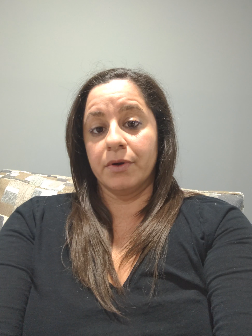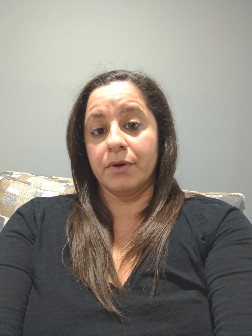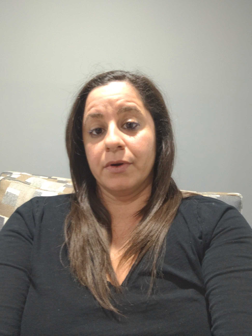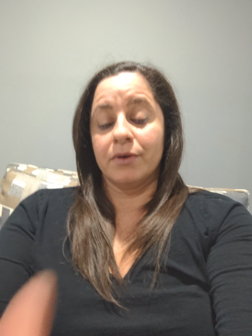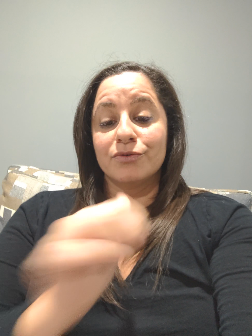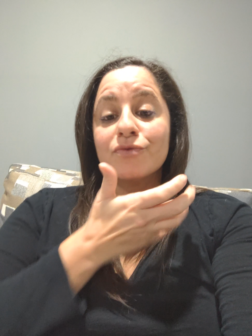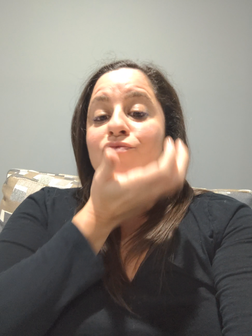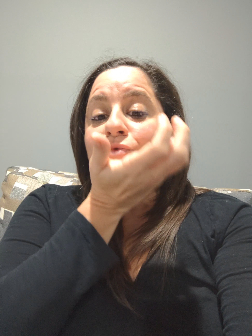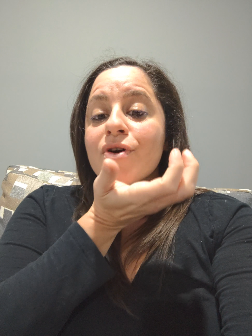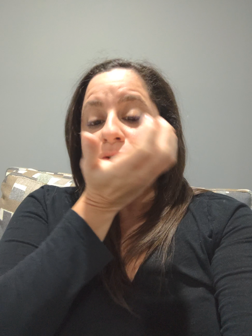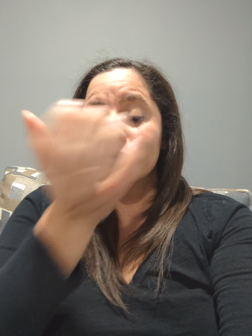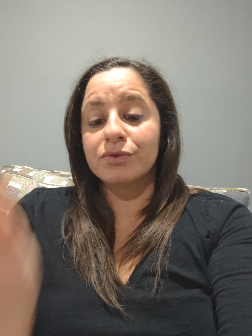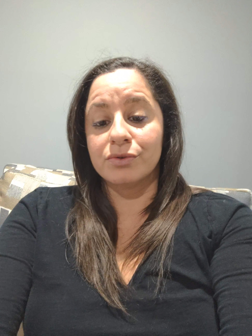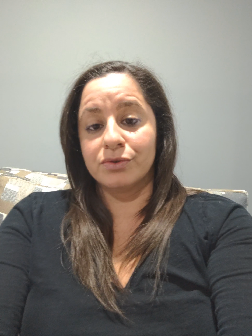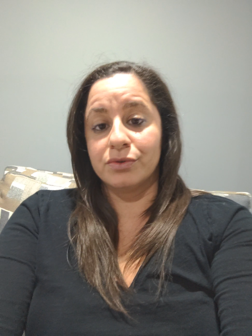grass